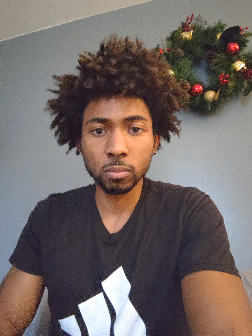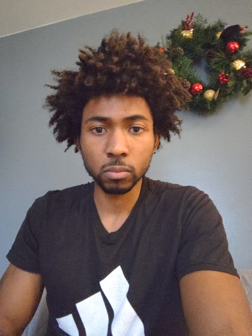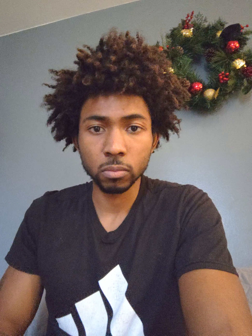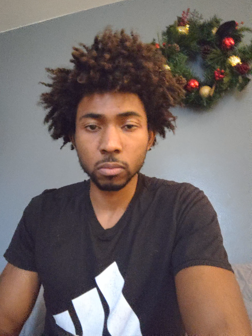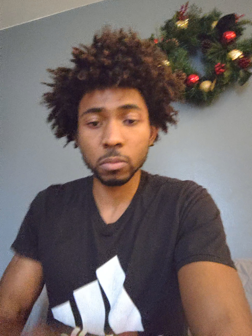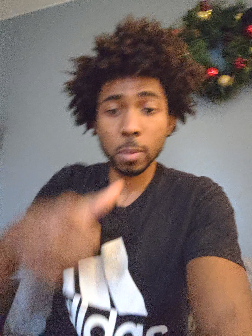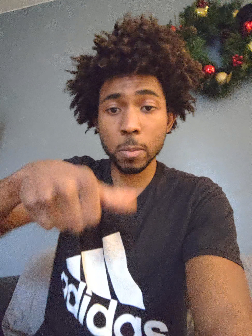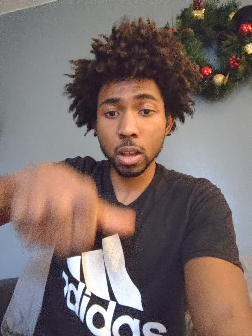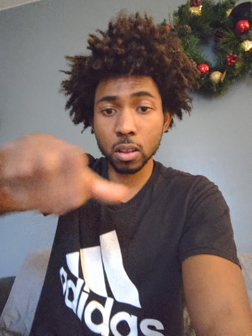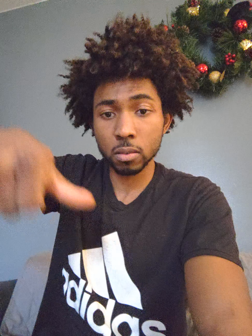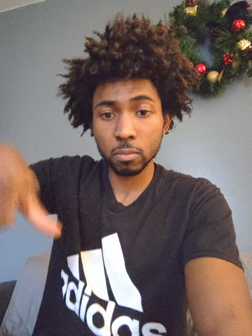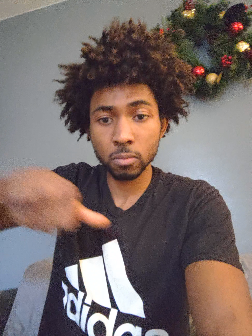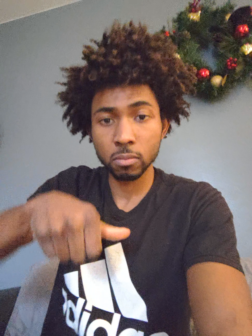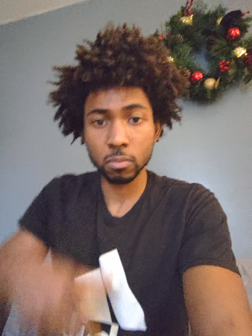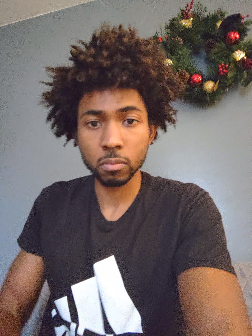puzzle